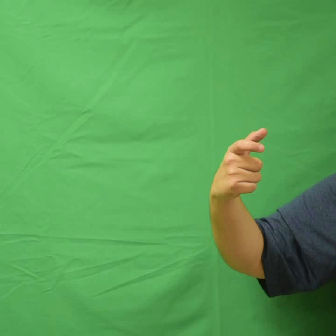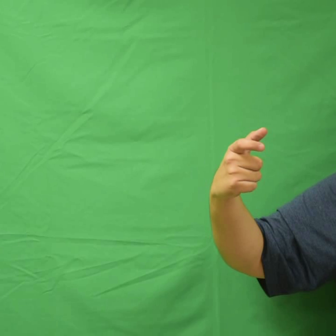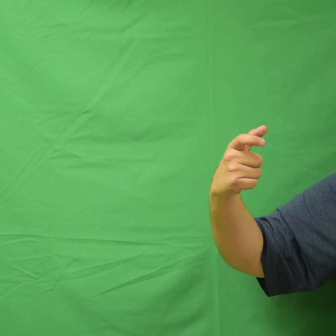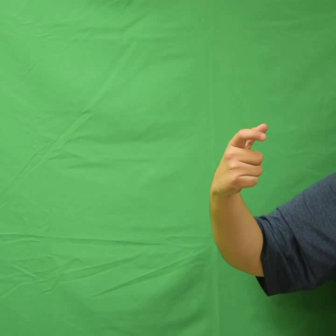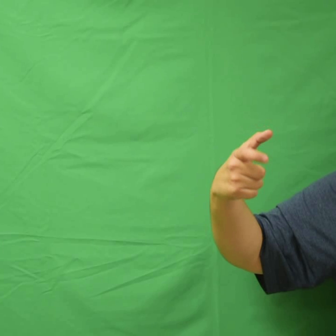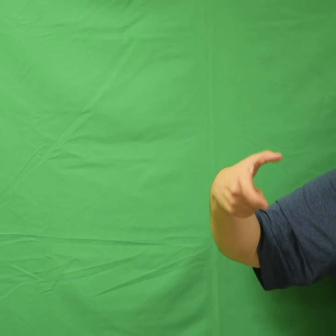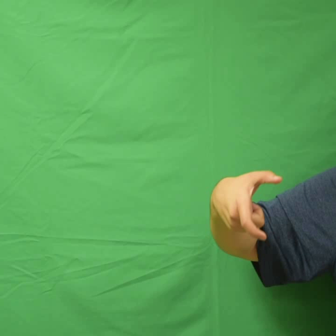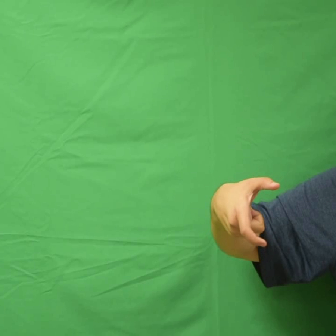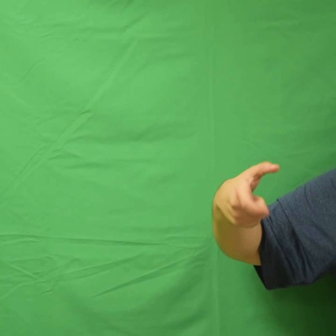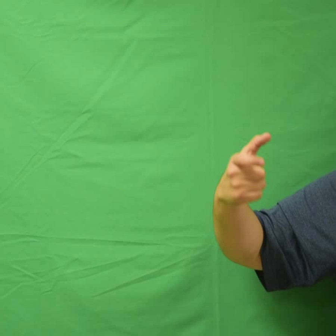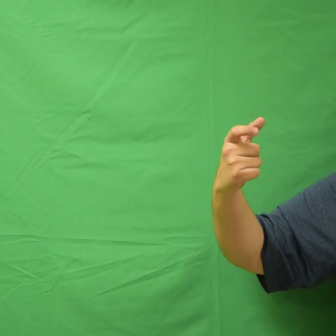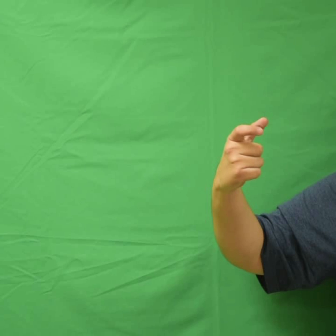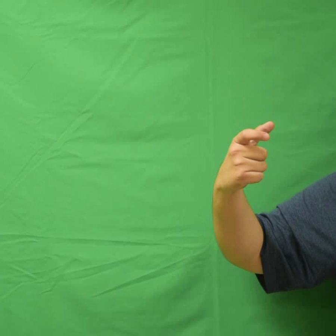Q